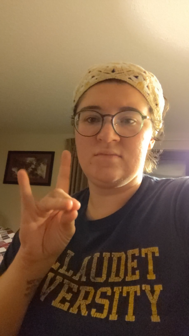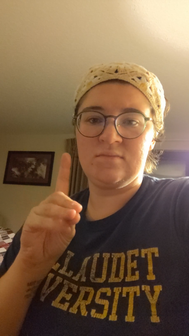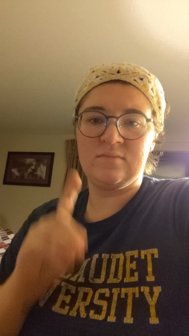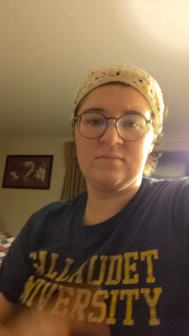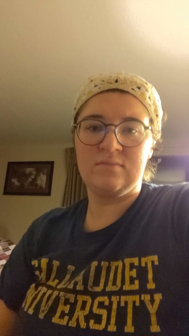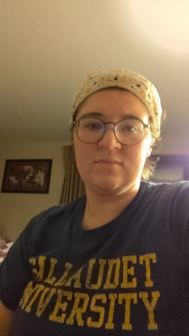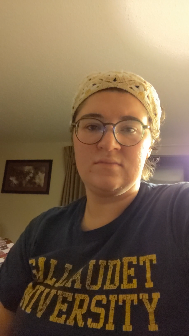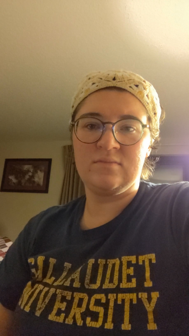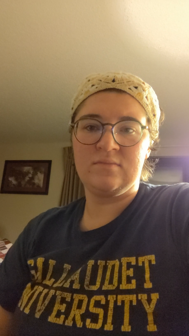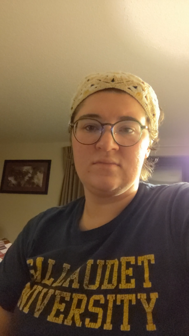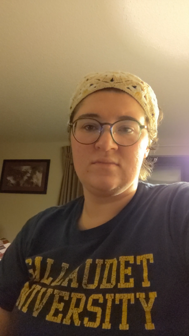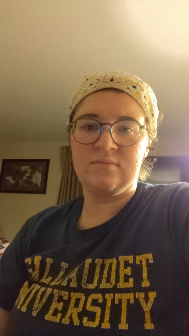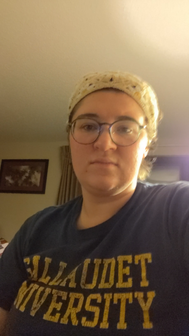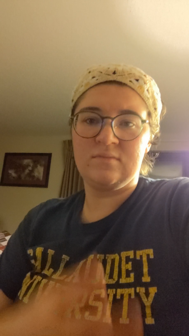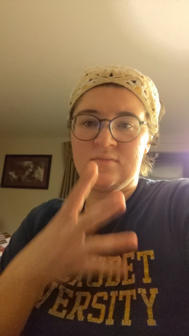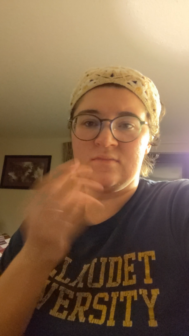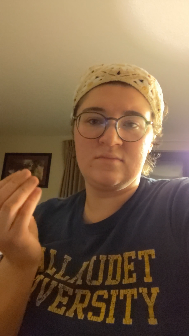and